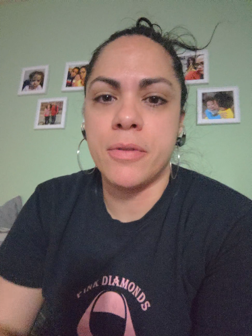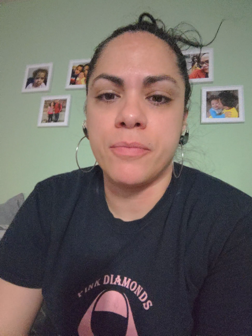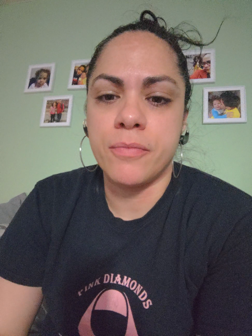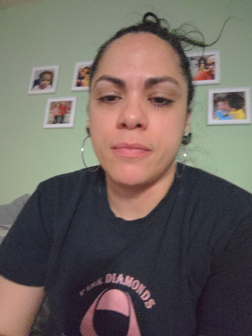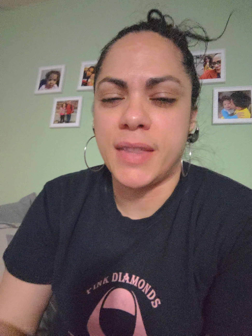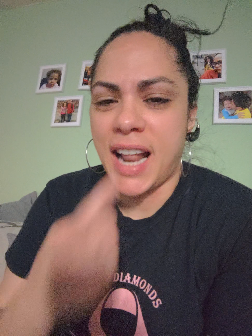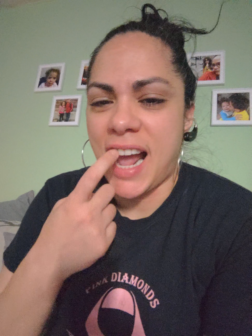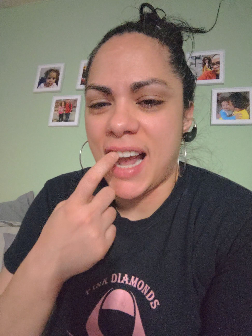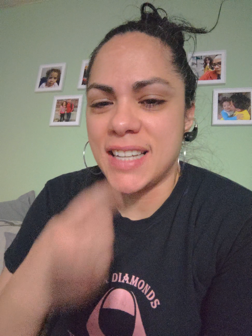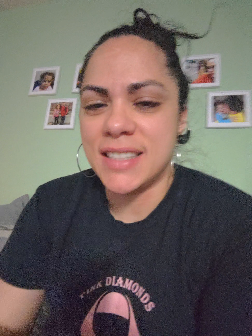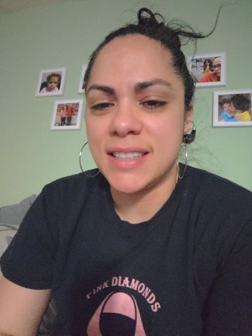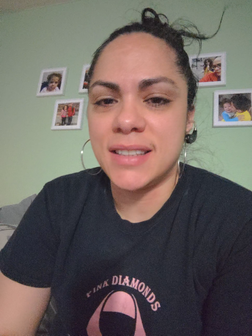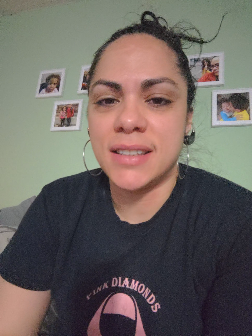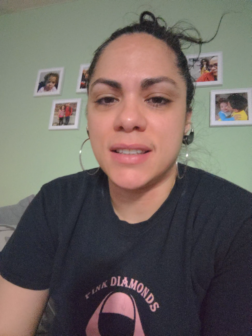window